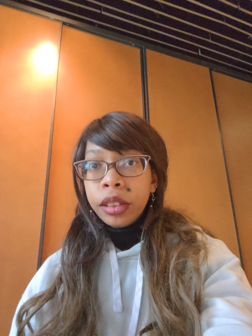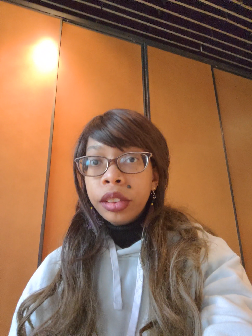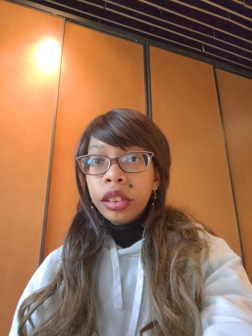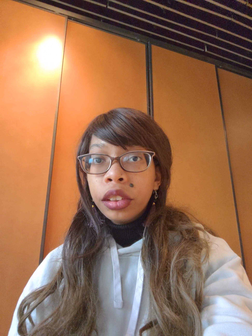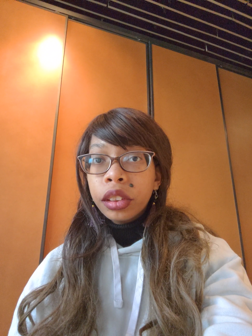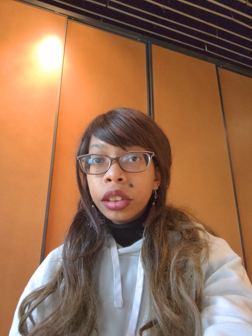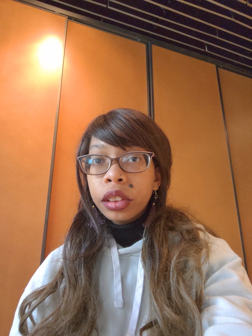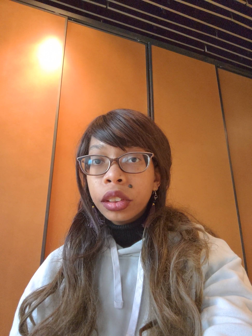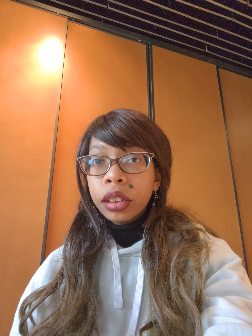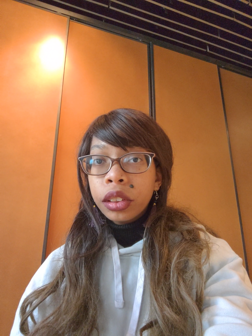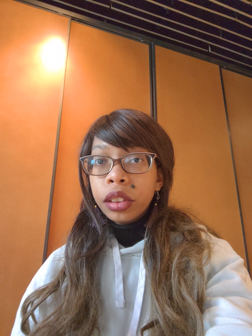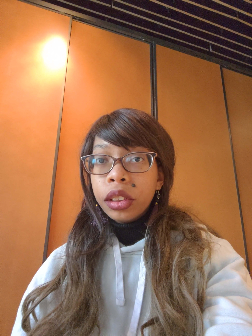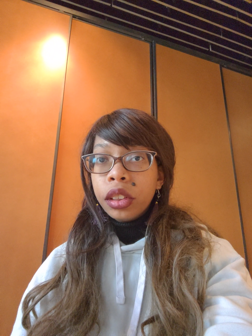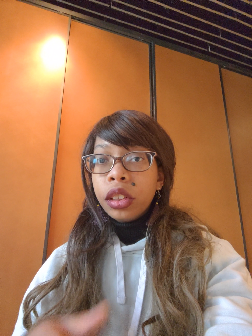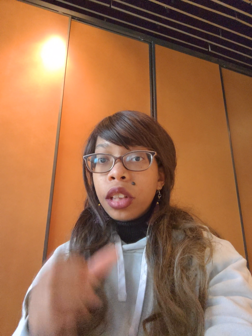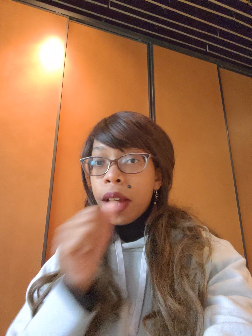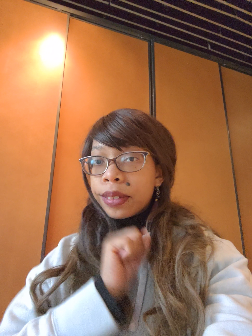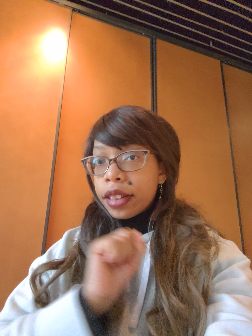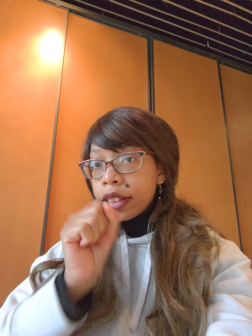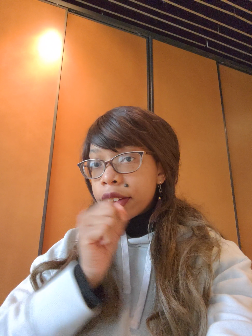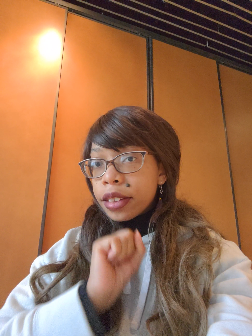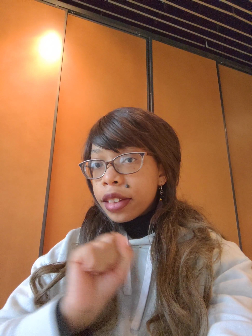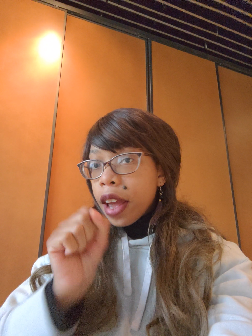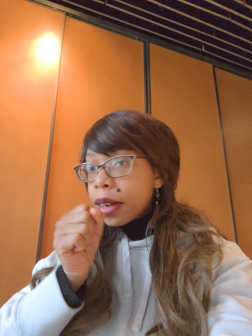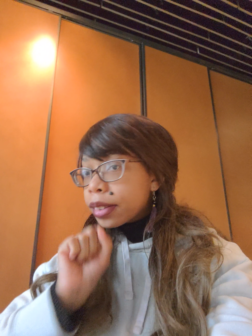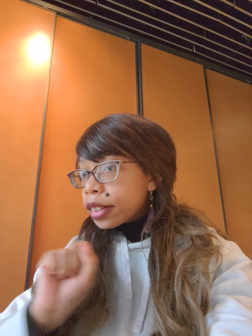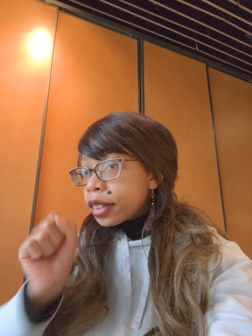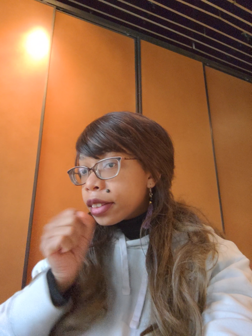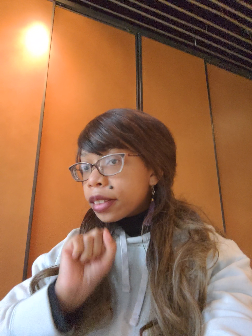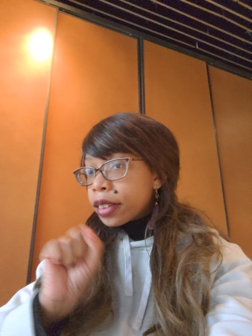ice cream